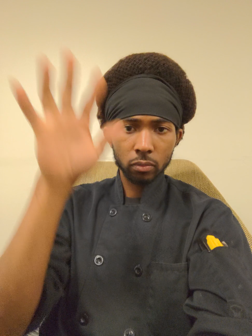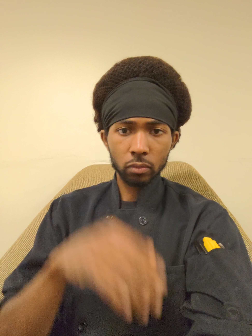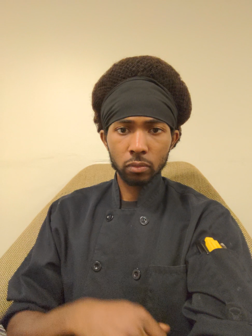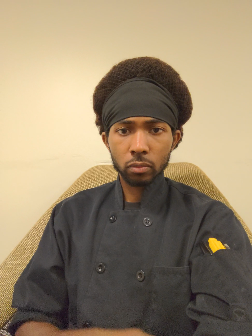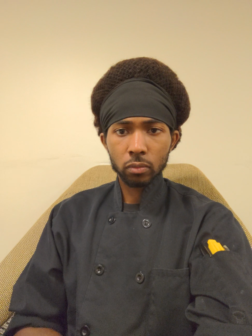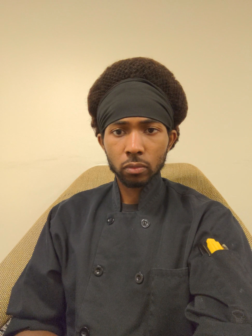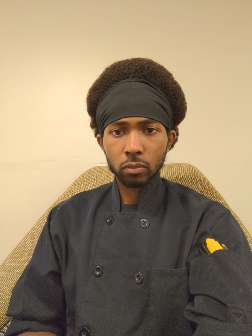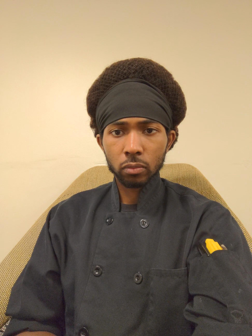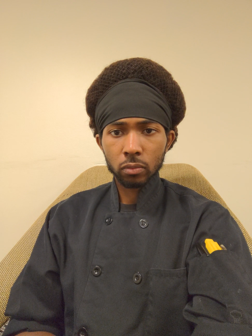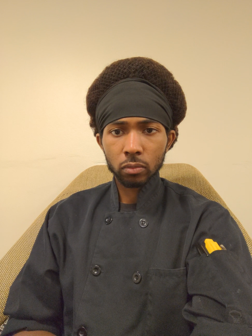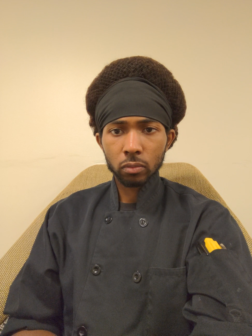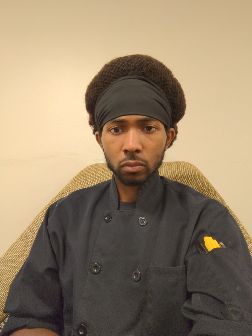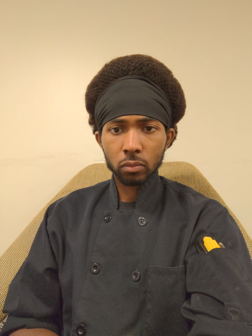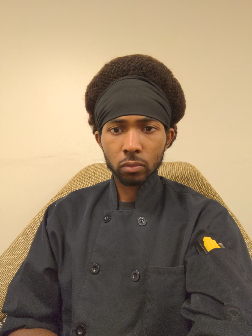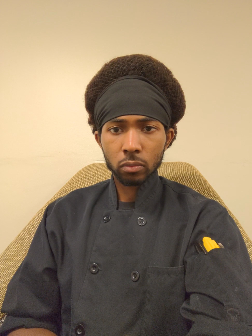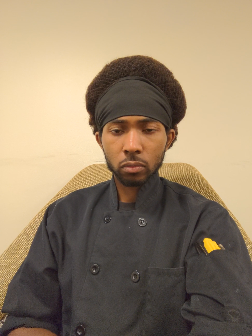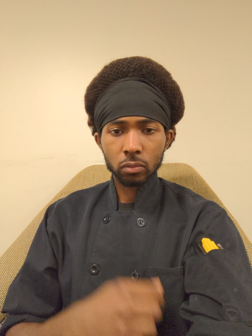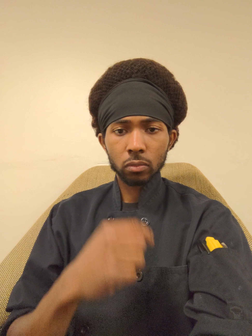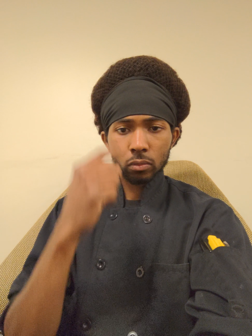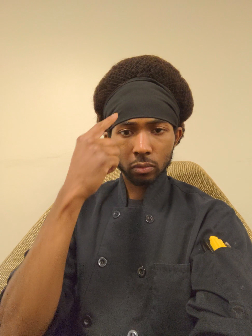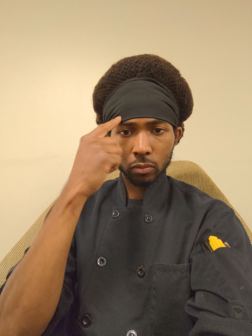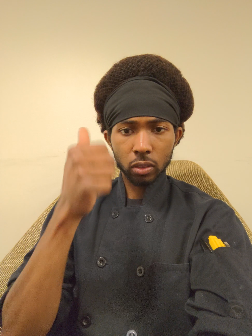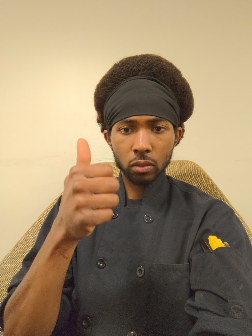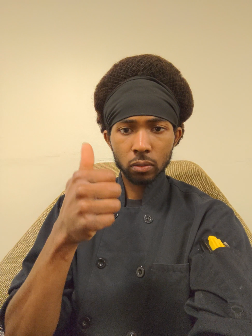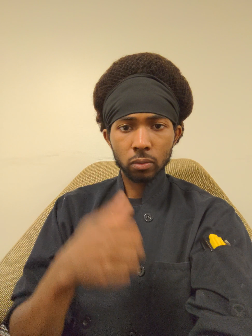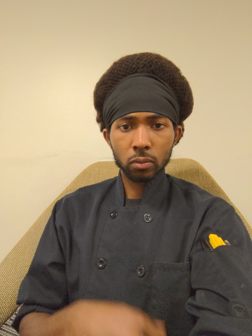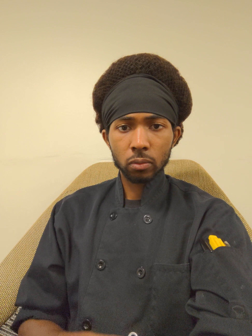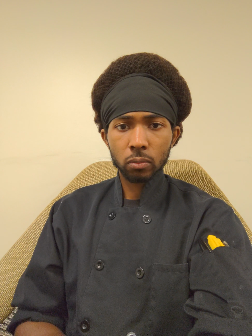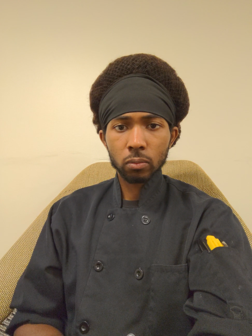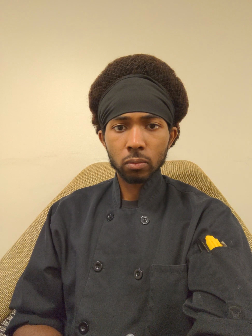dime